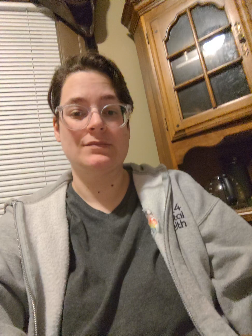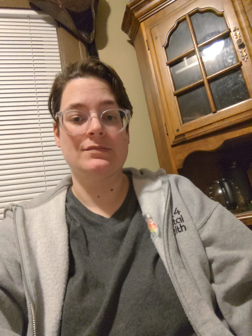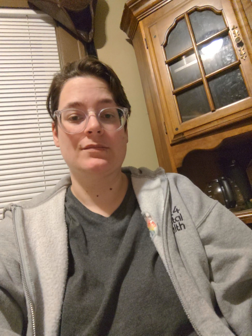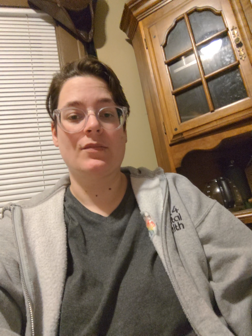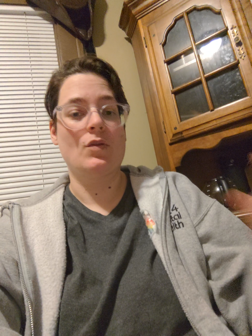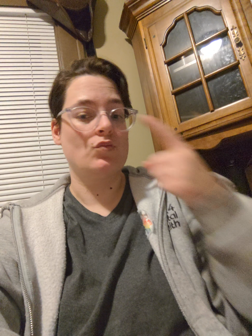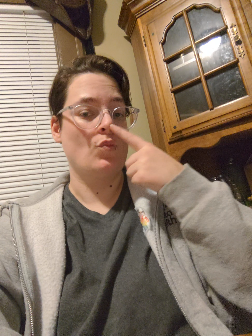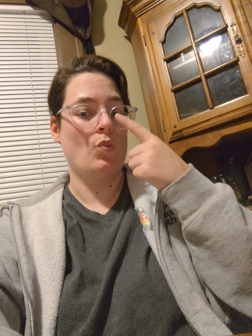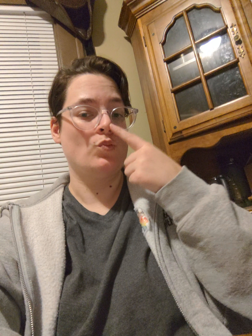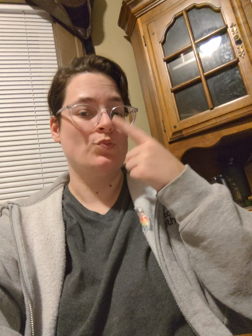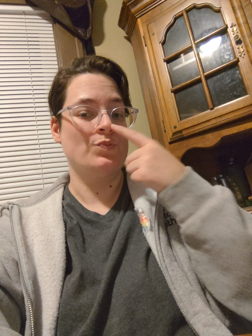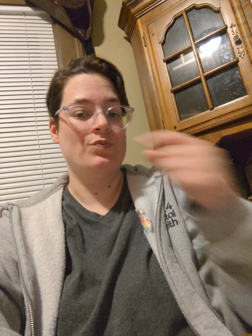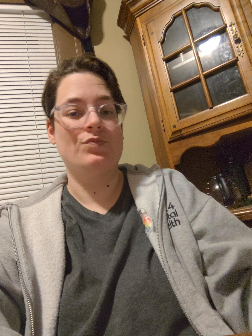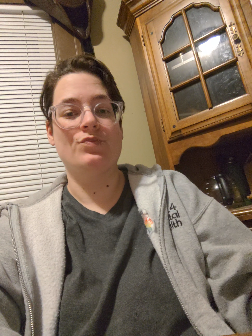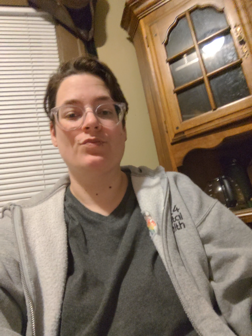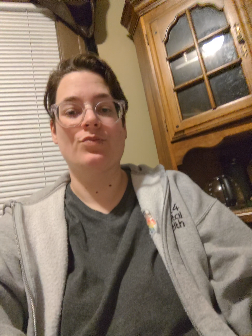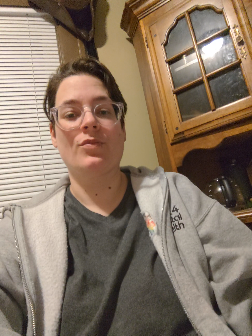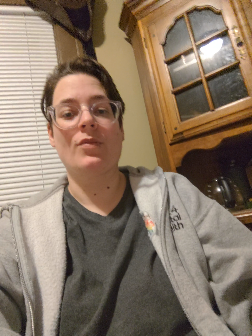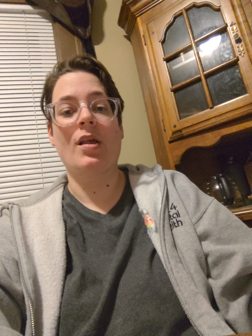nose